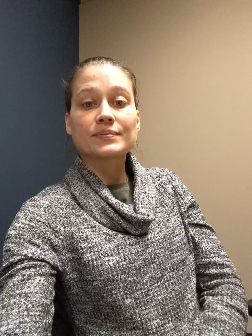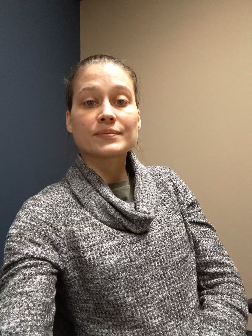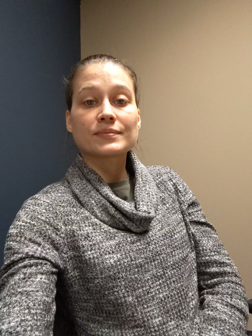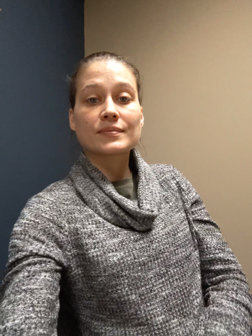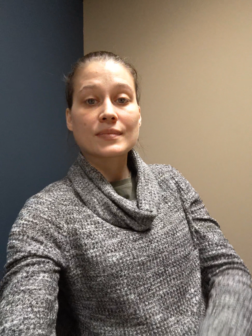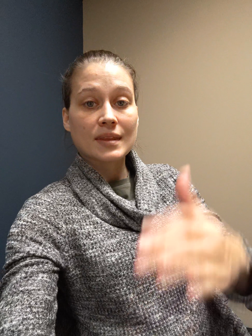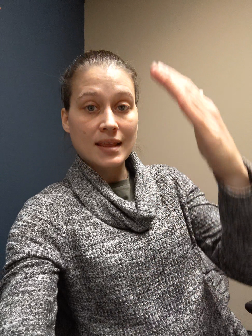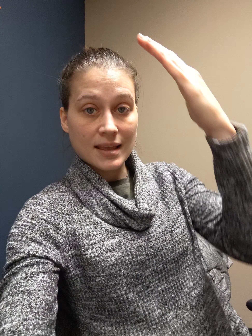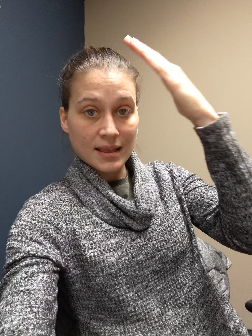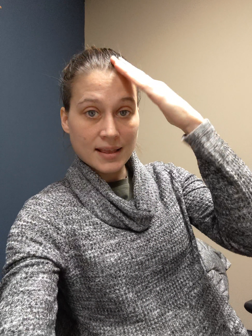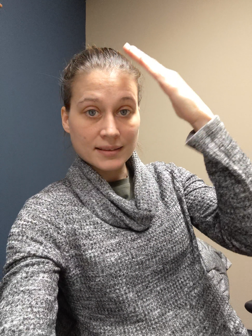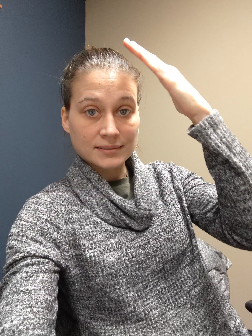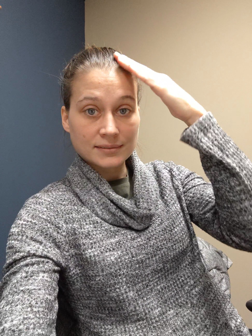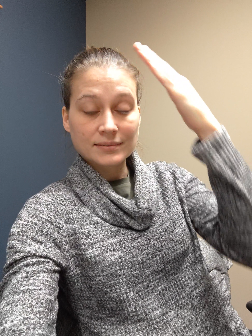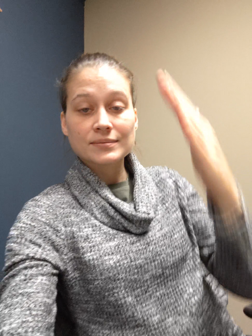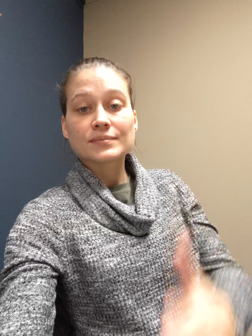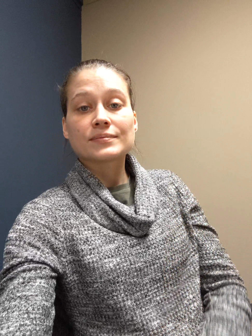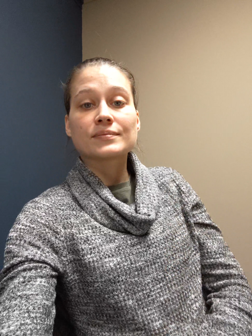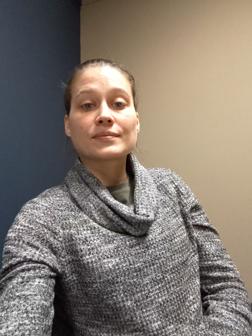hat